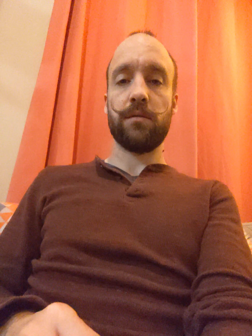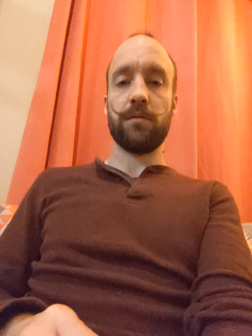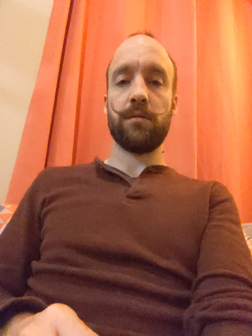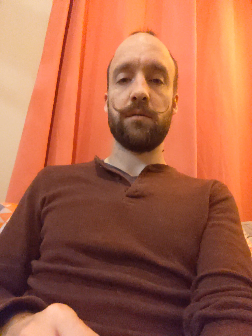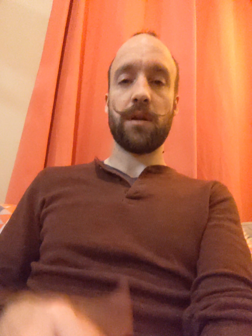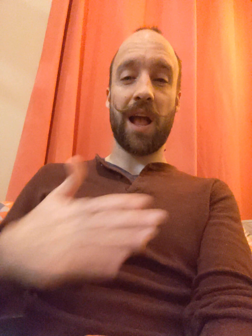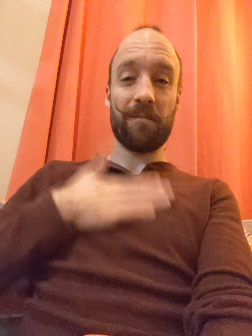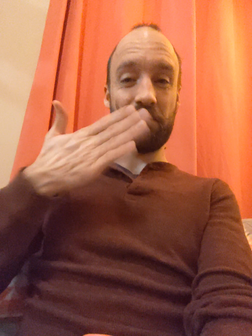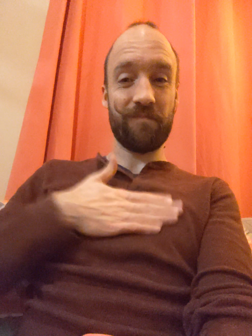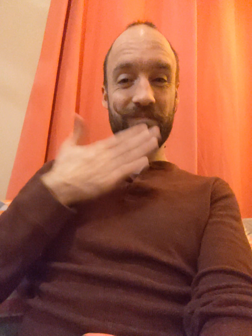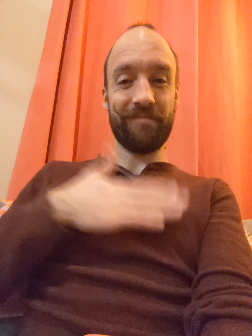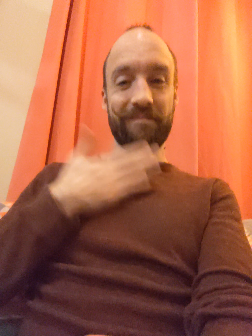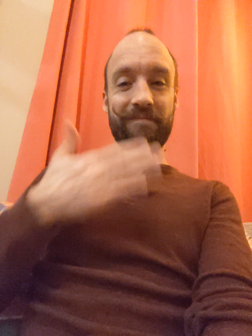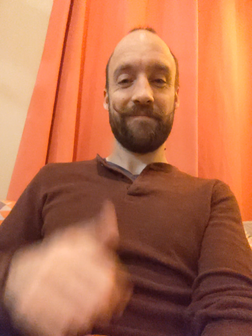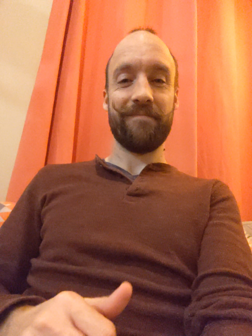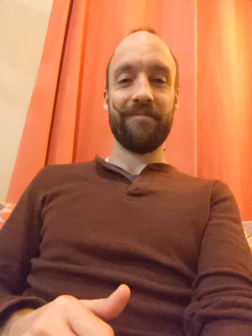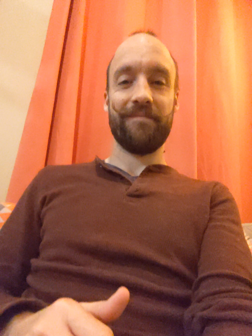happy